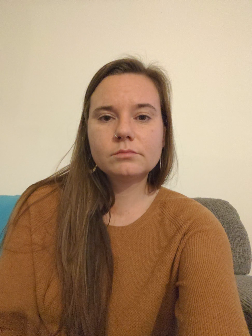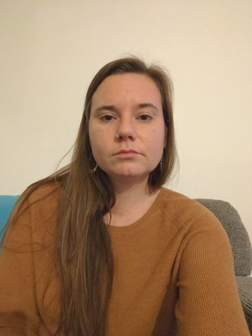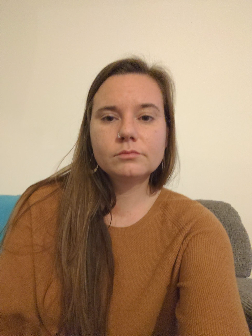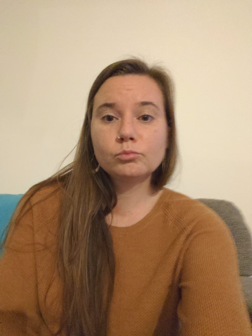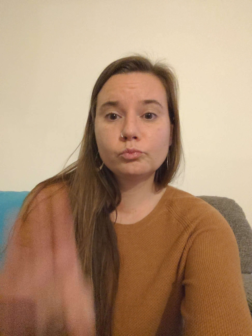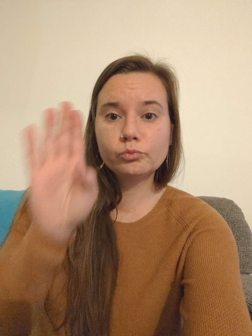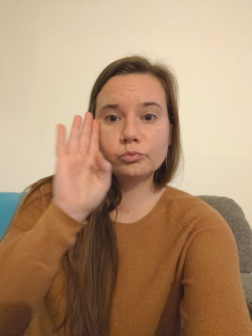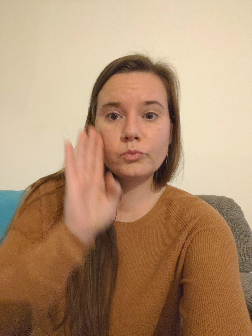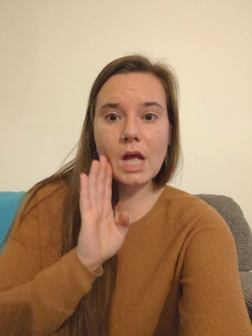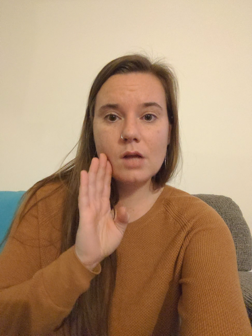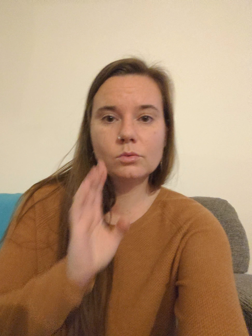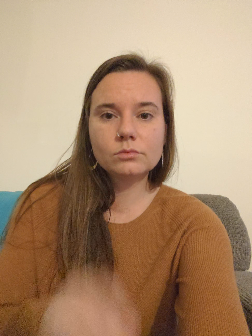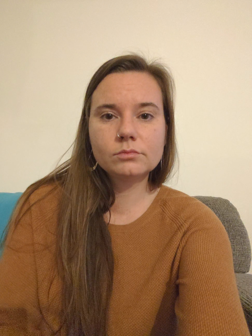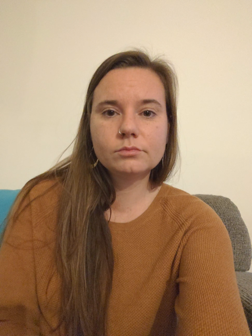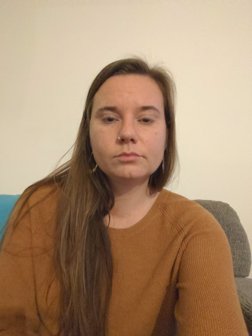brown